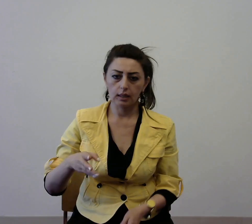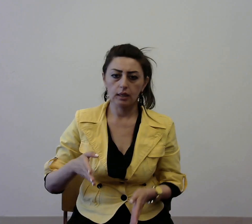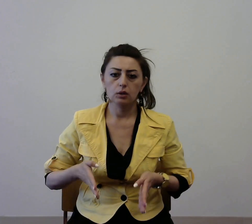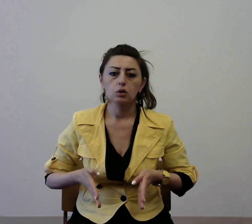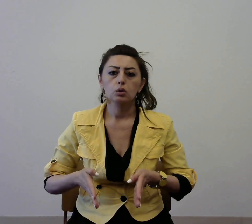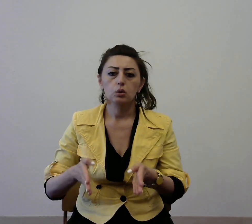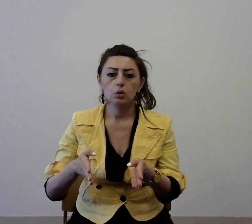yol